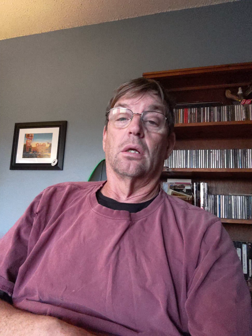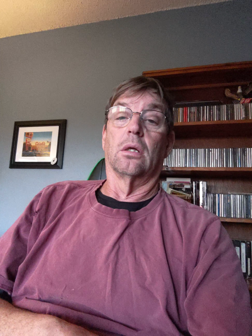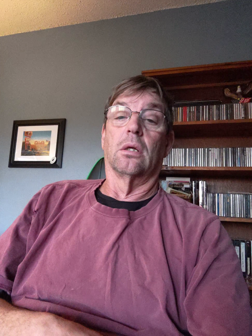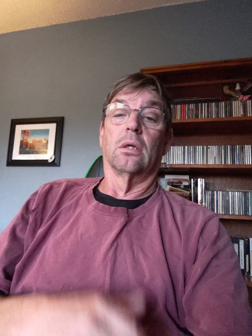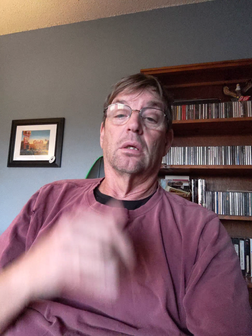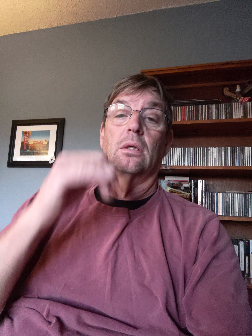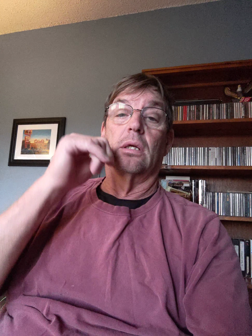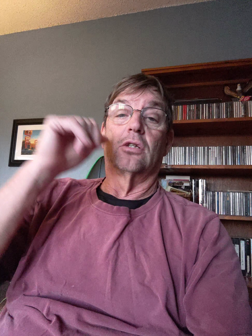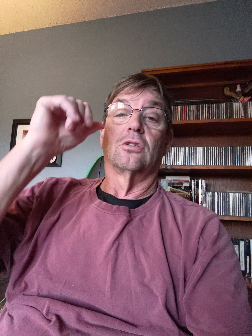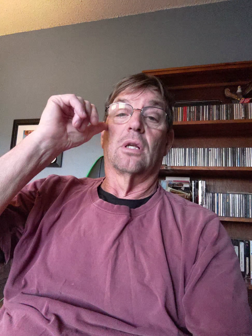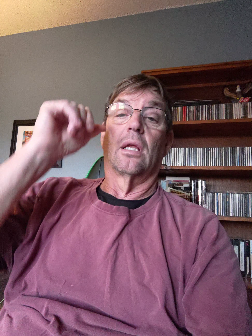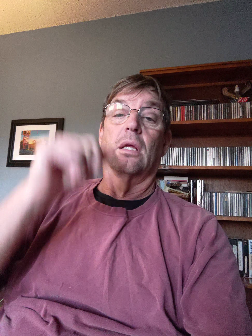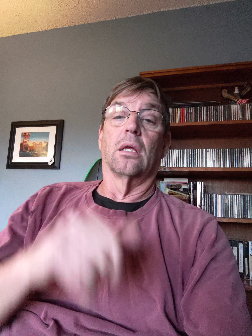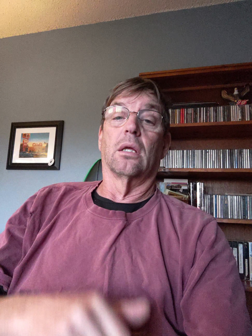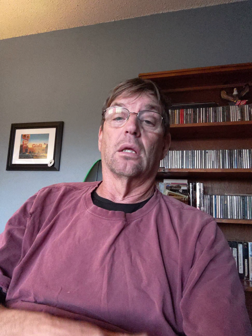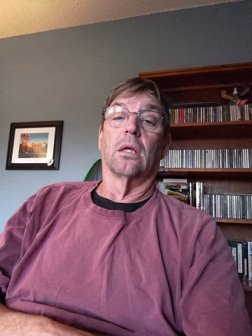yesterday